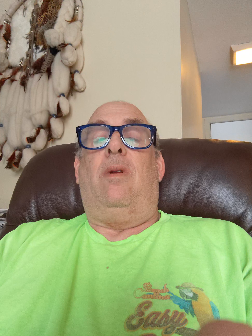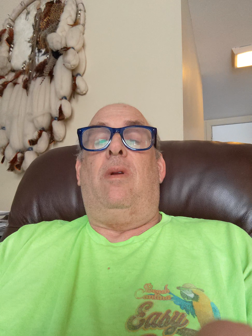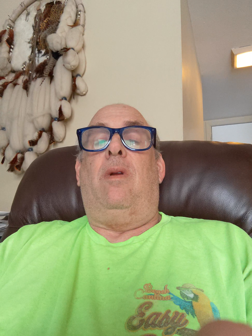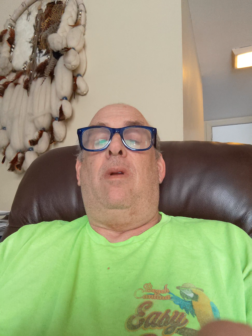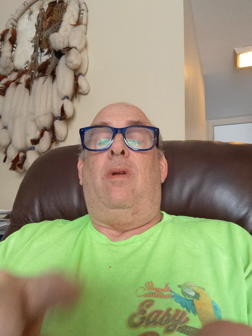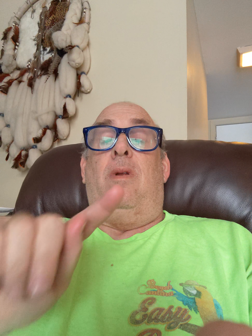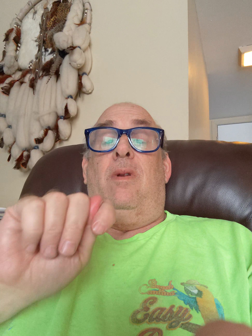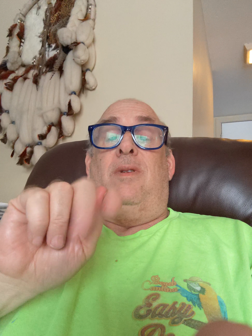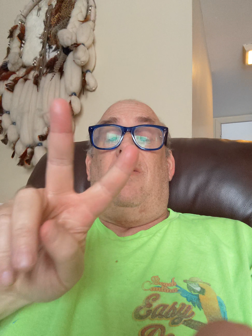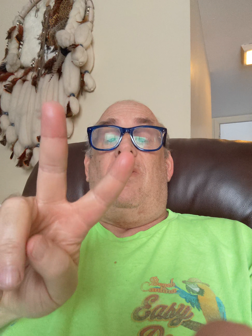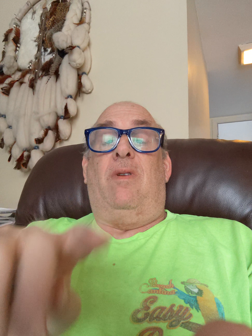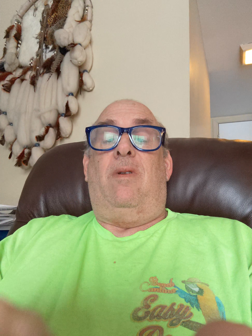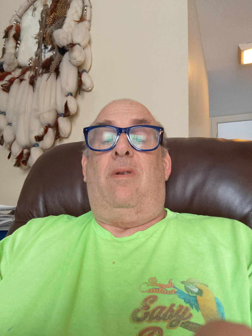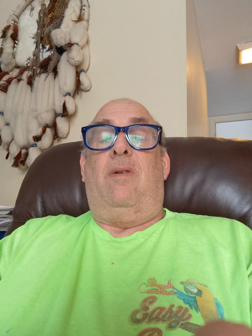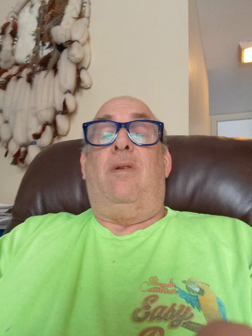TV